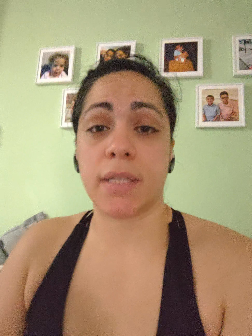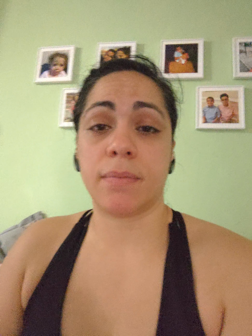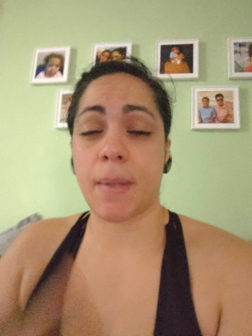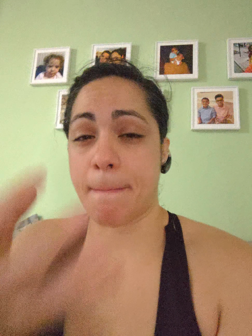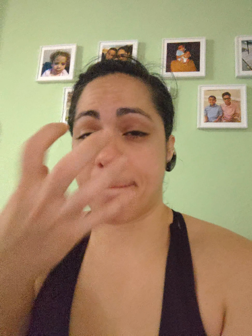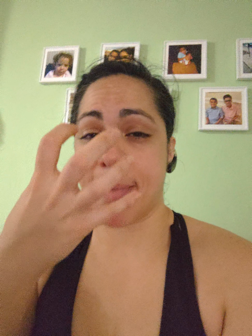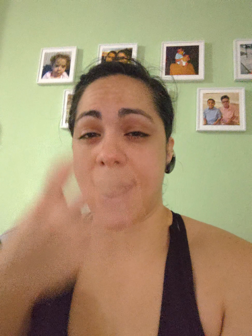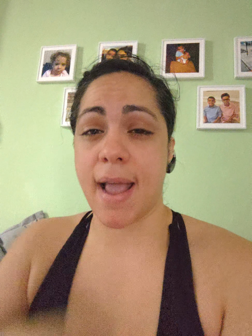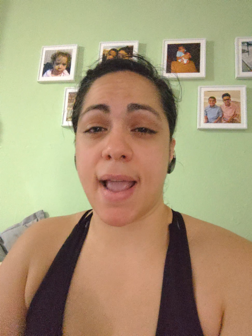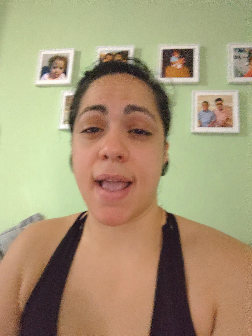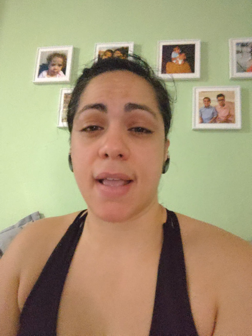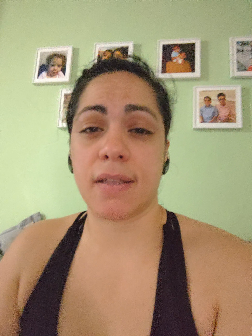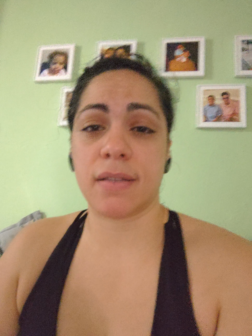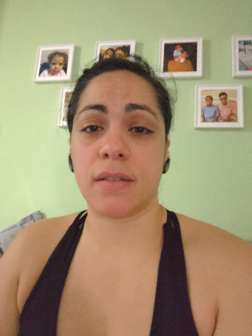mad